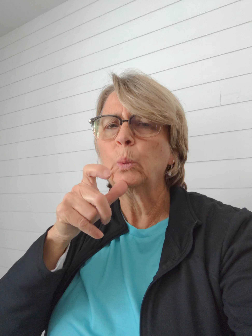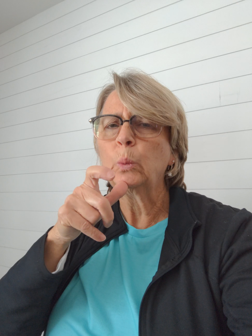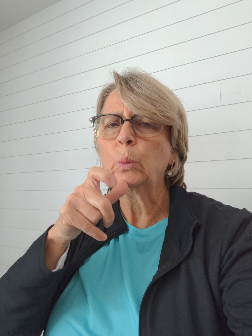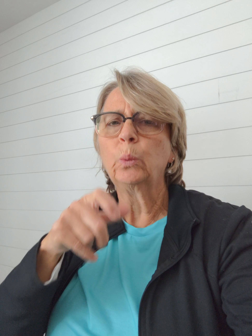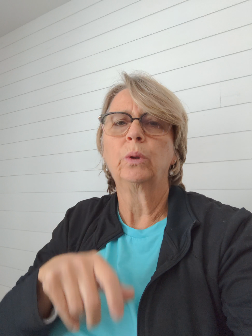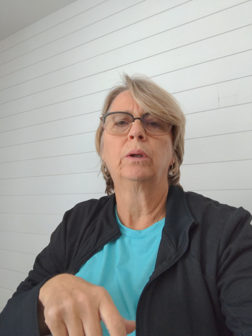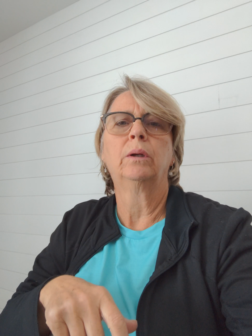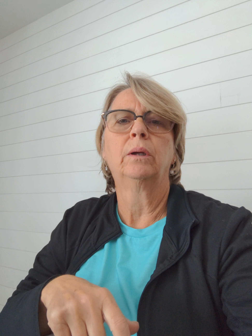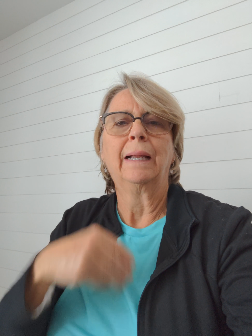who